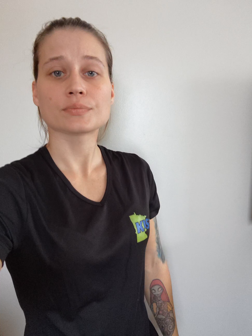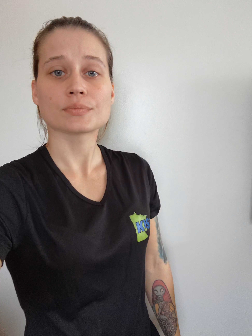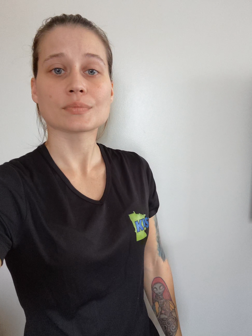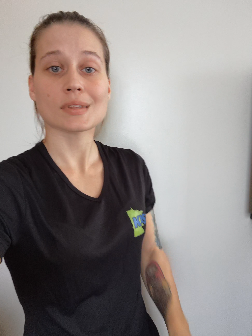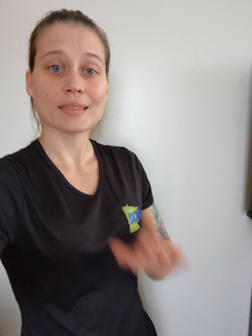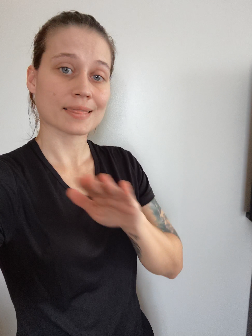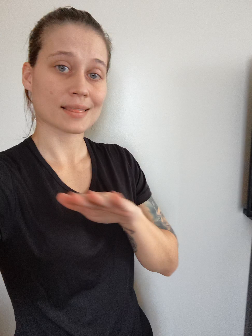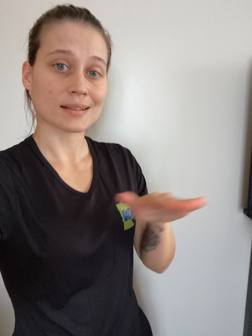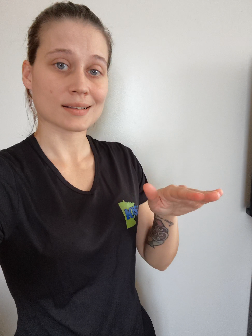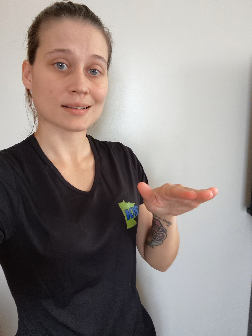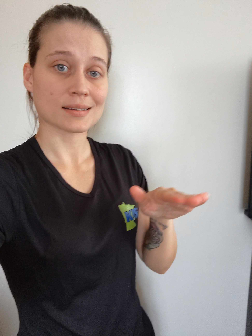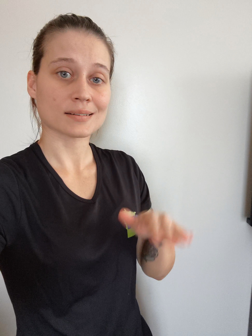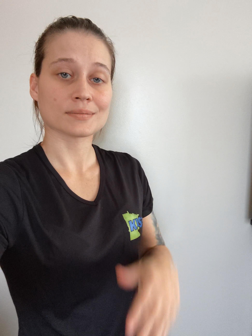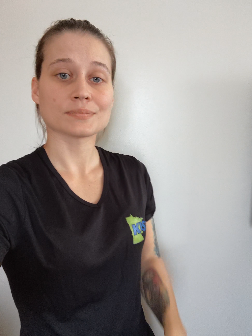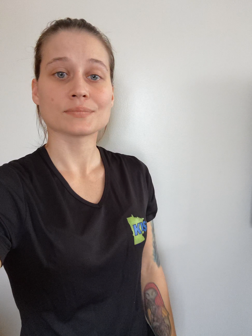clean